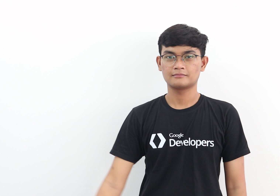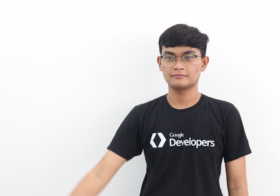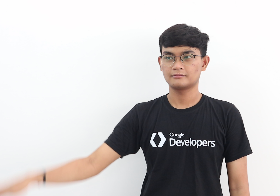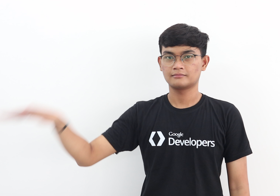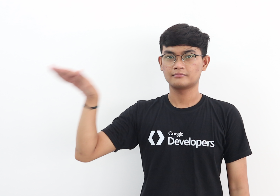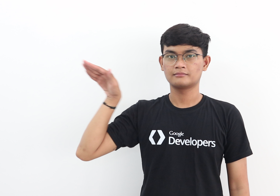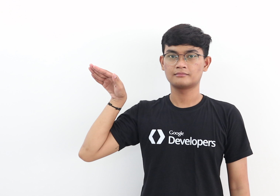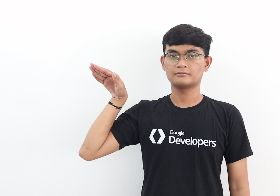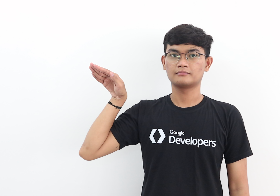Z